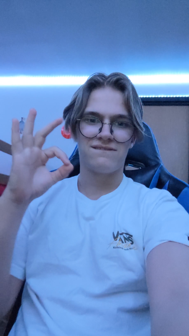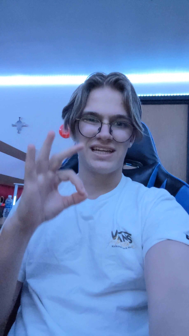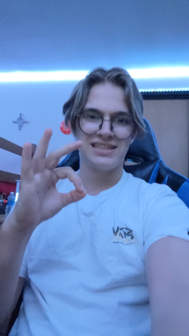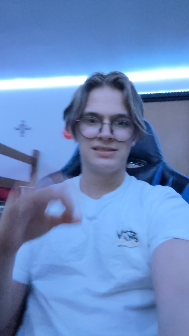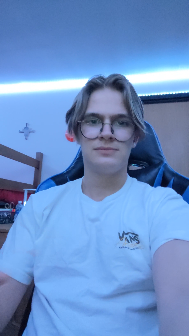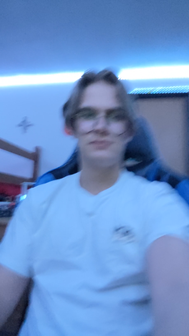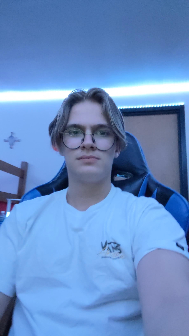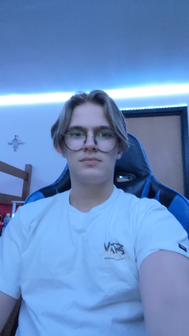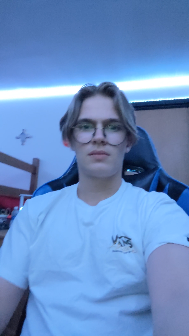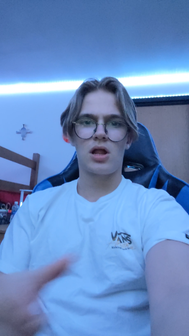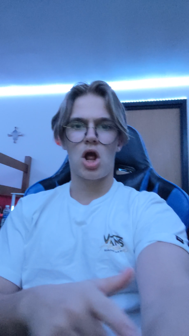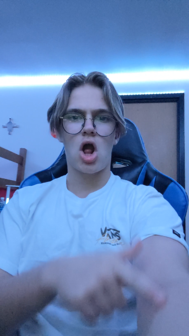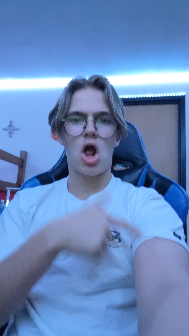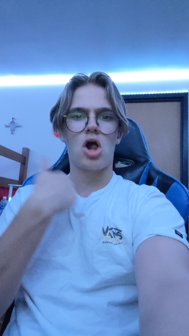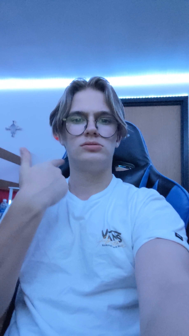long